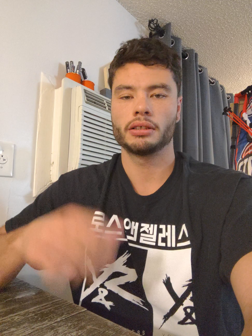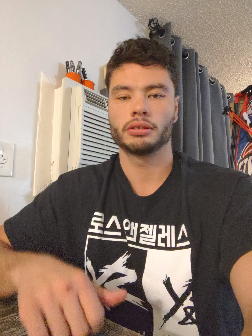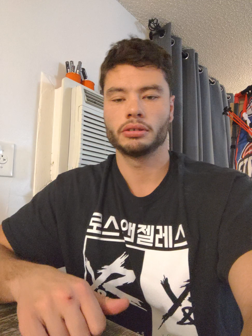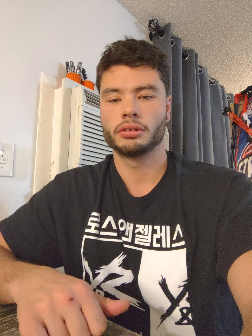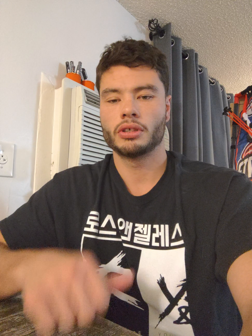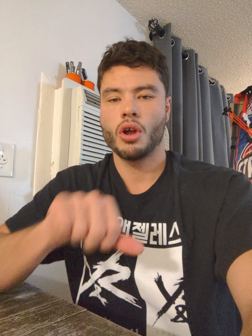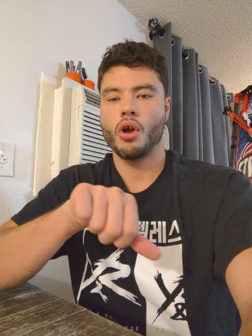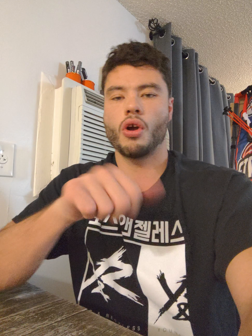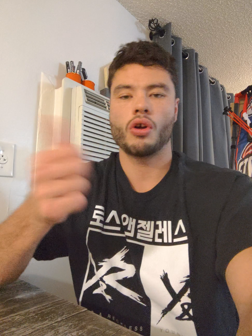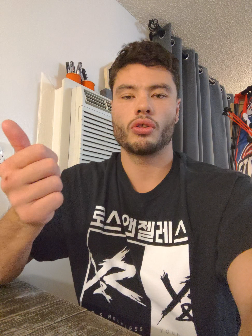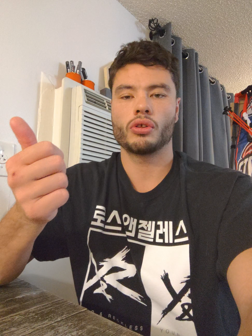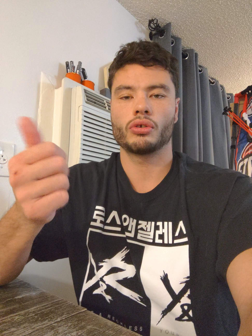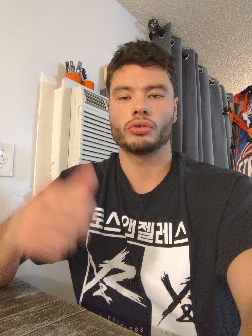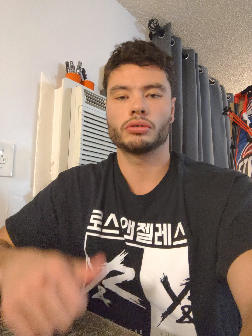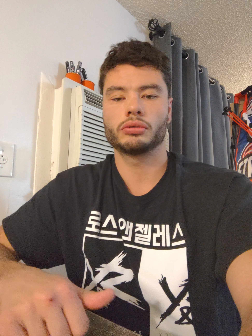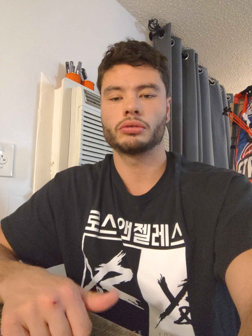another